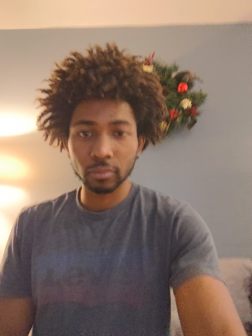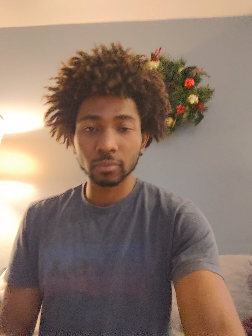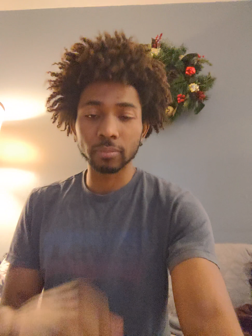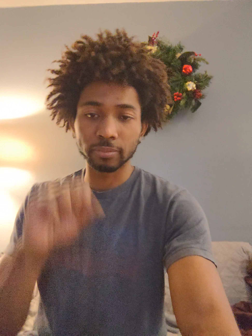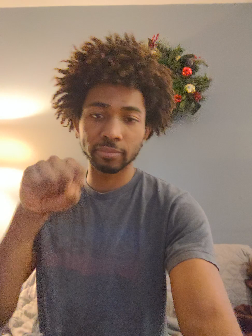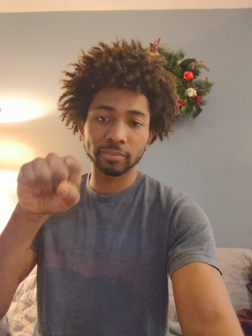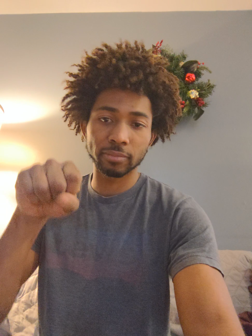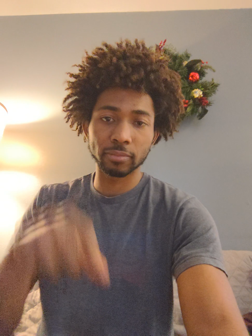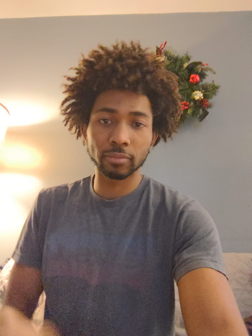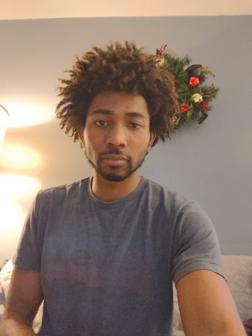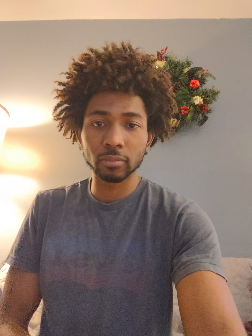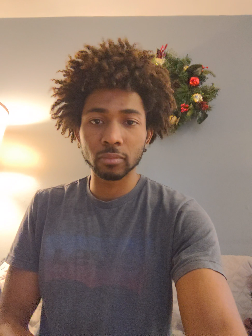yes